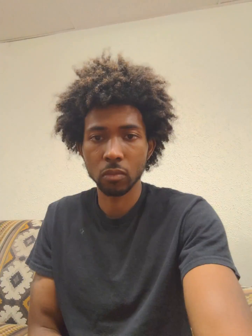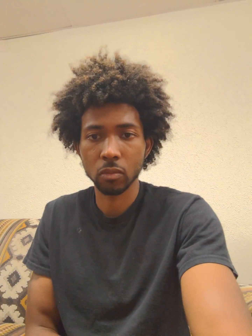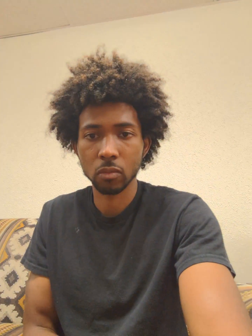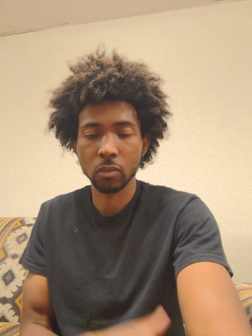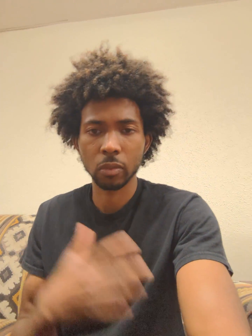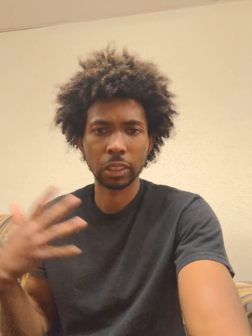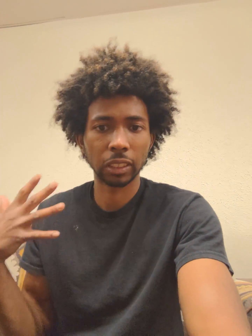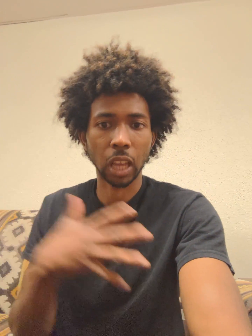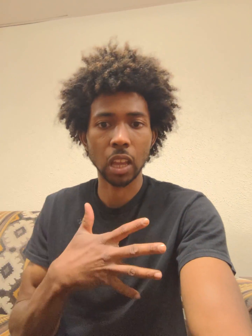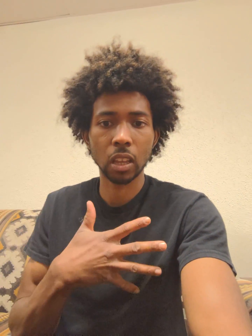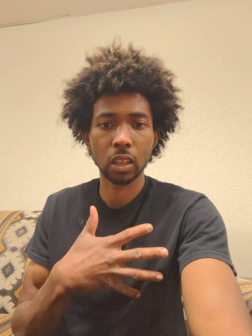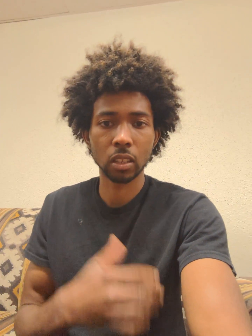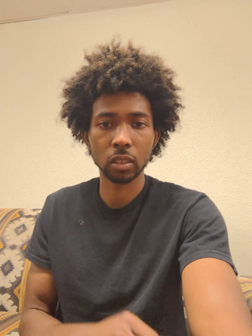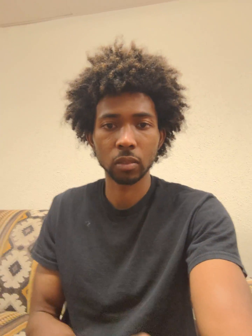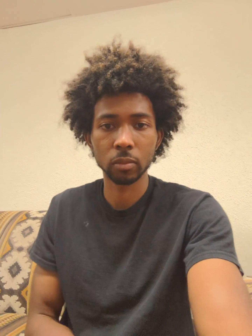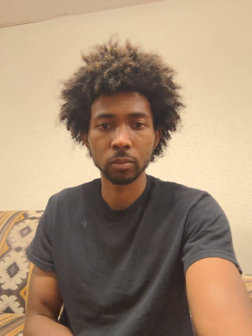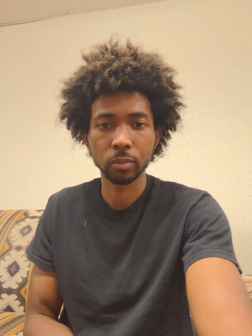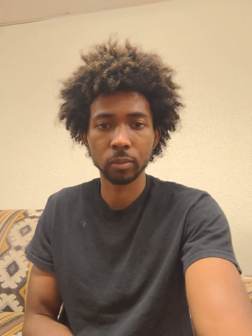scared